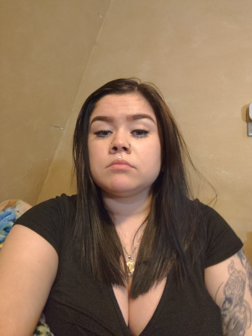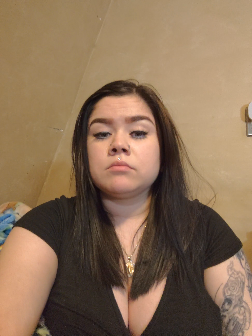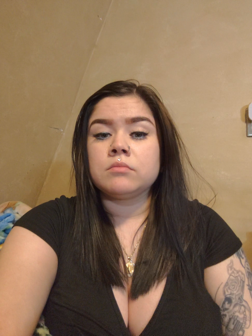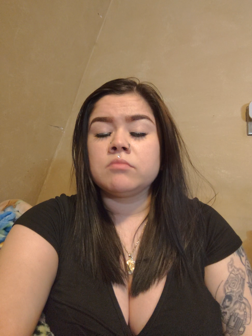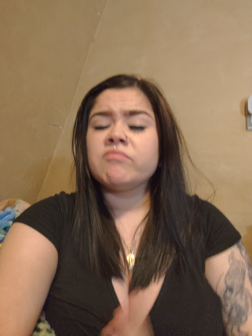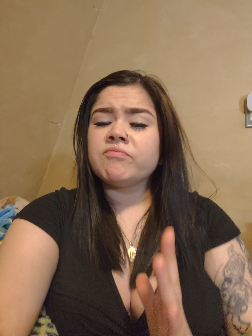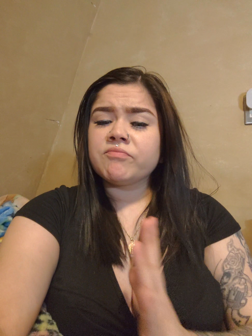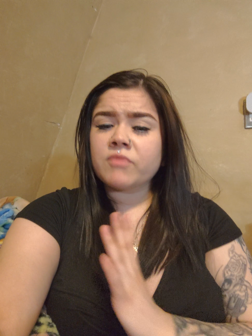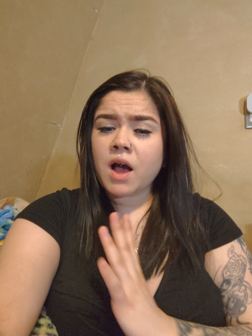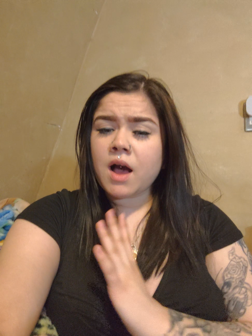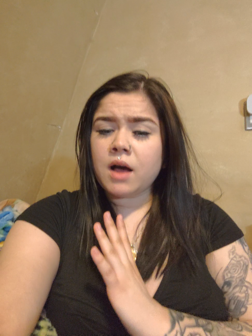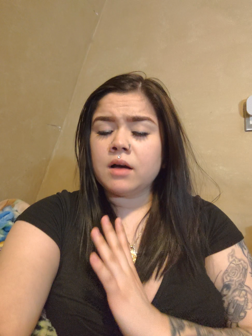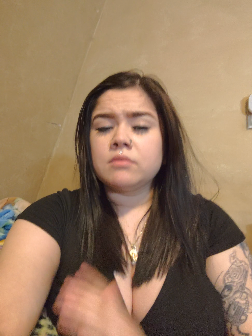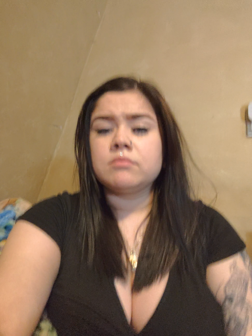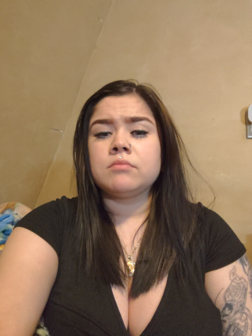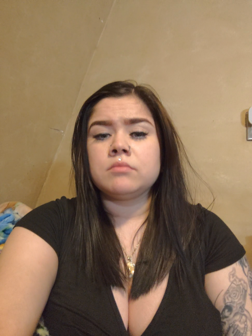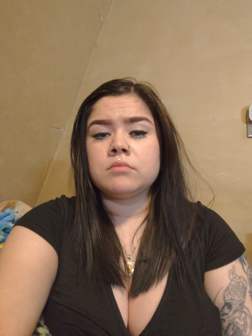fine